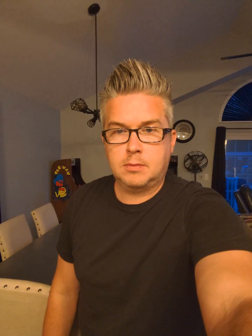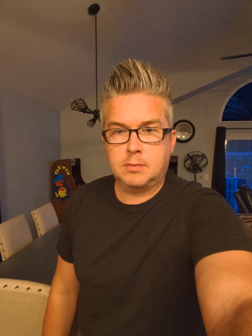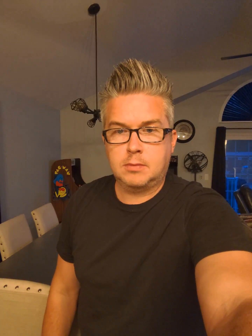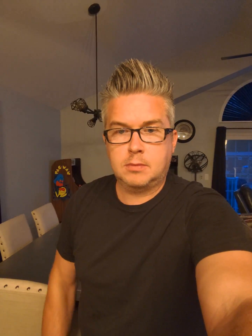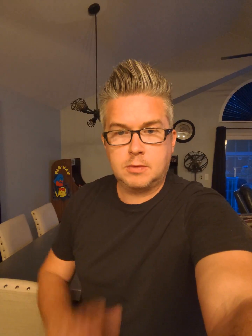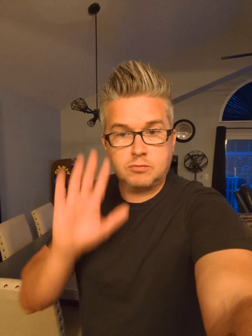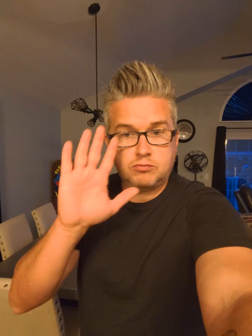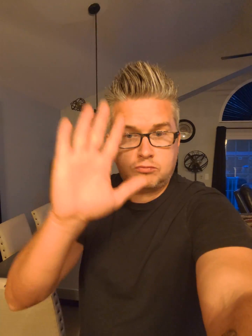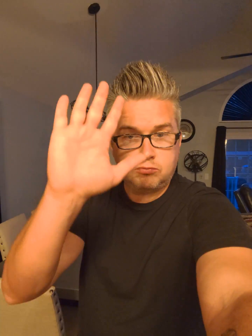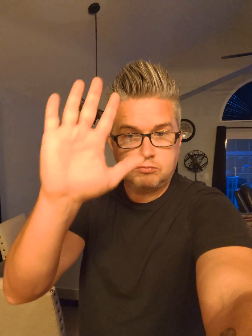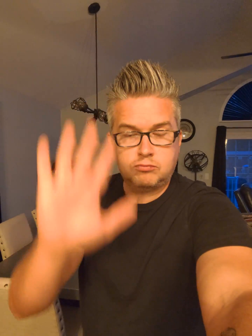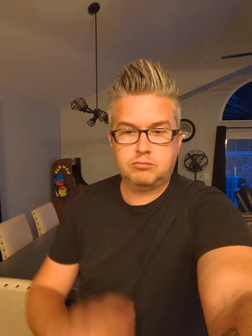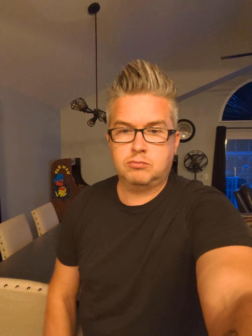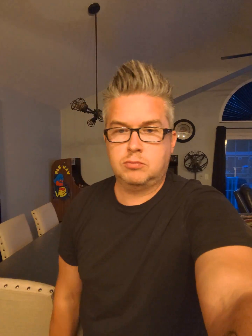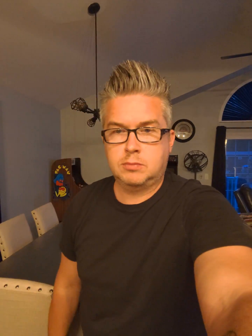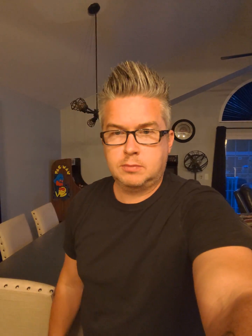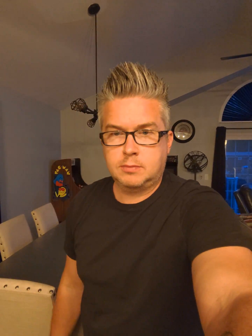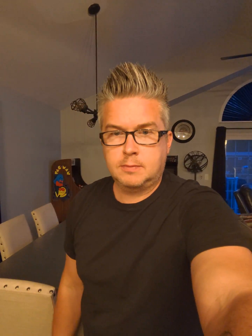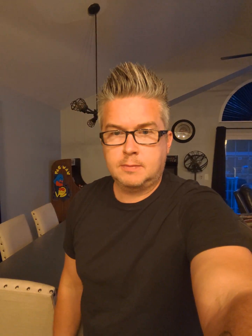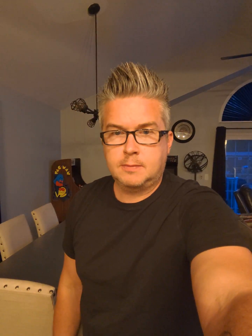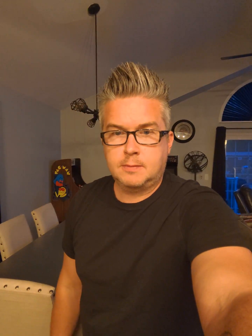give me five